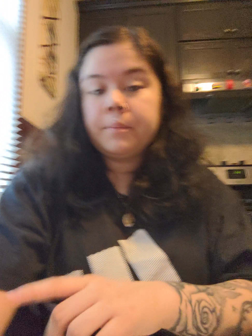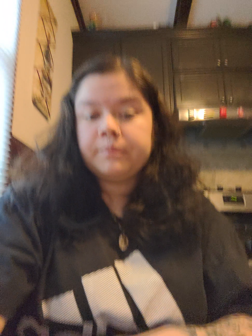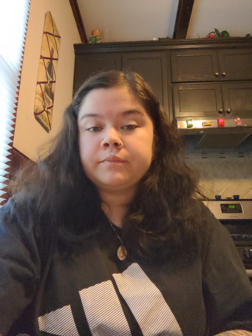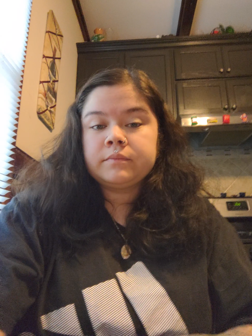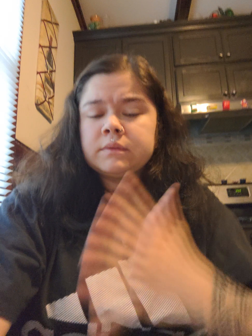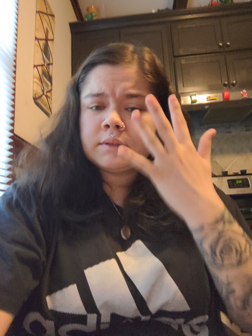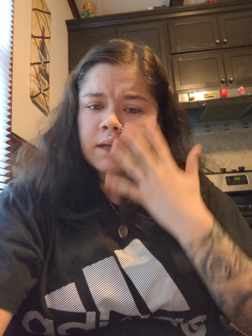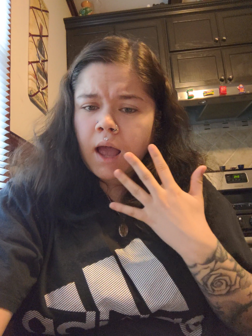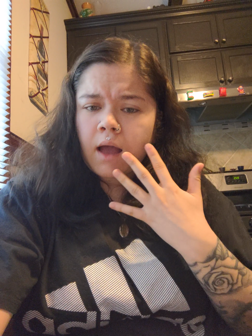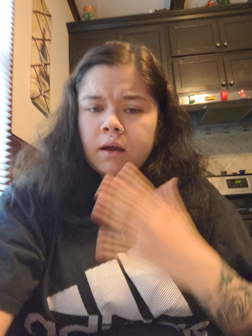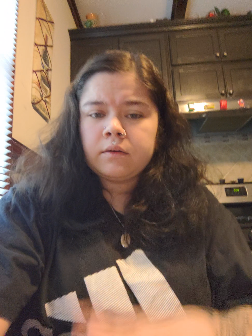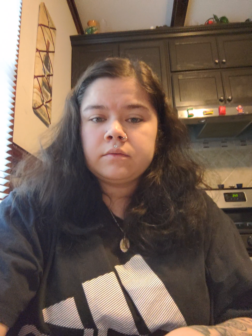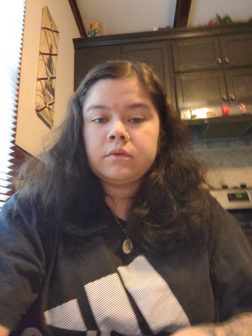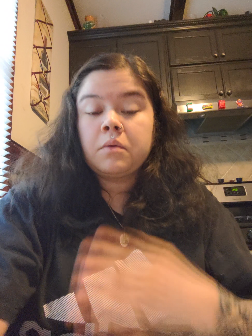sad